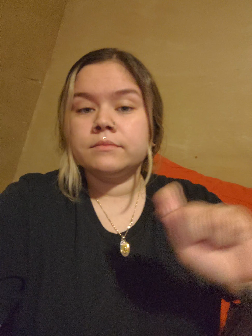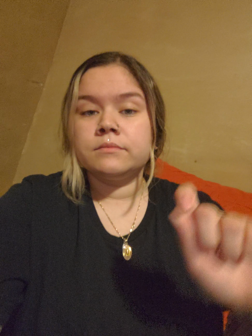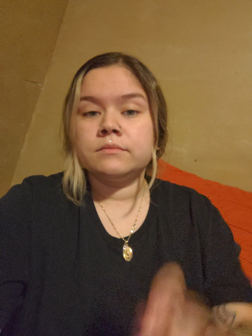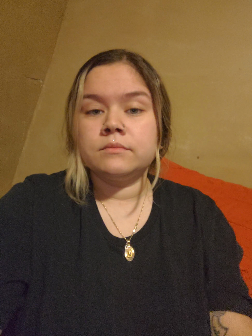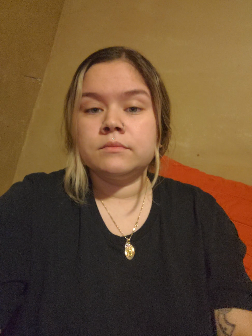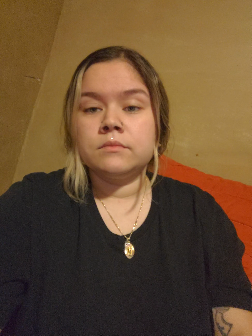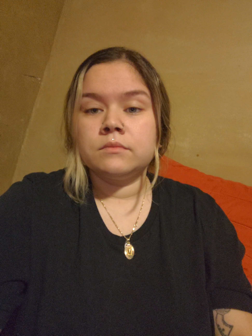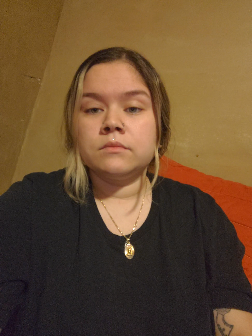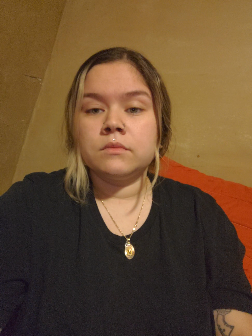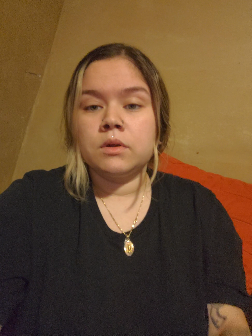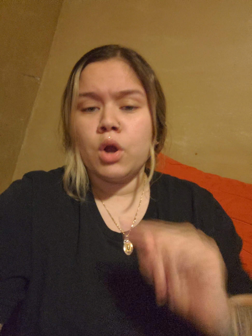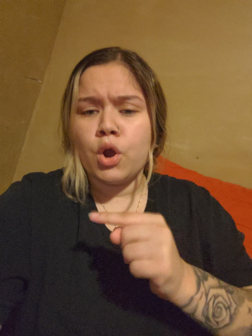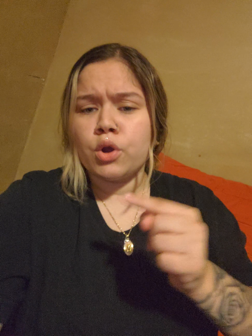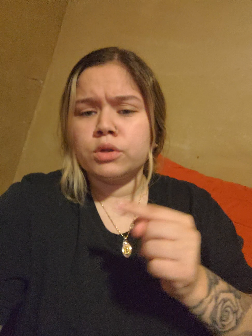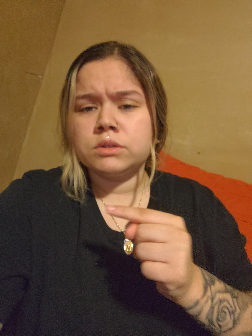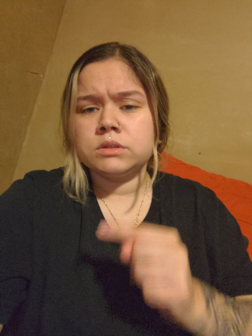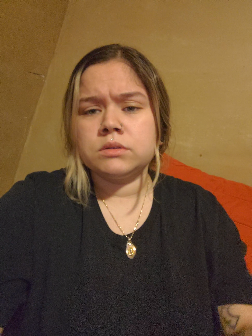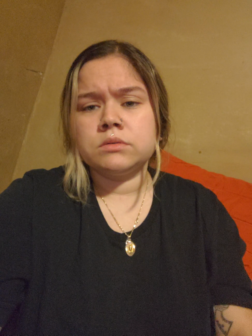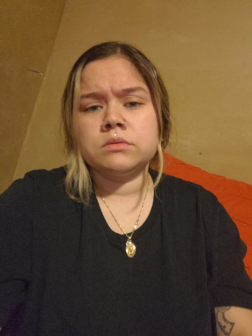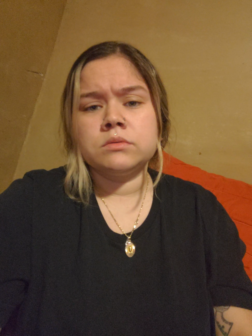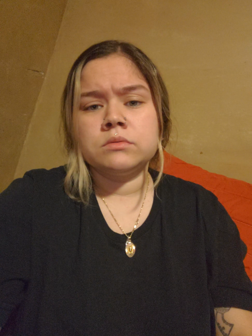hurt